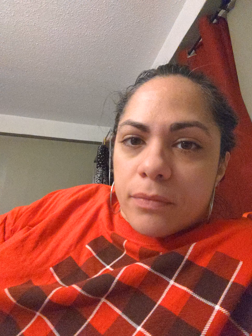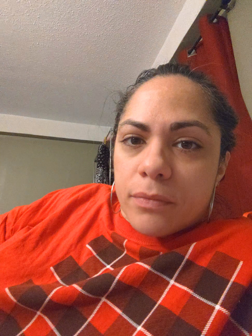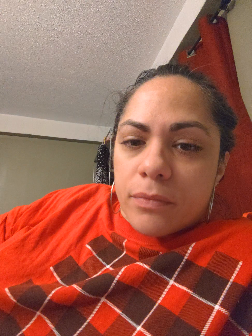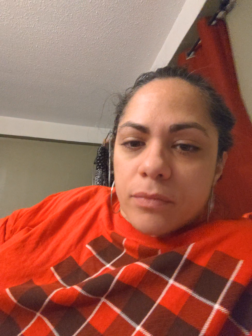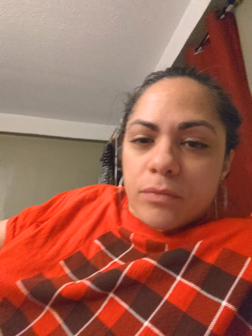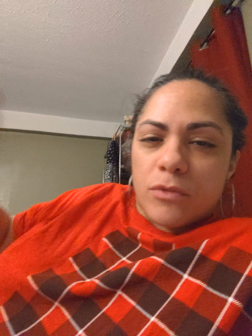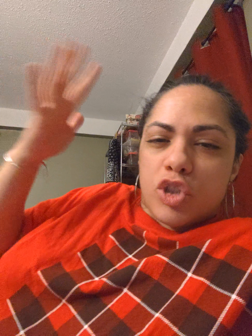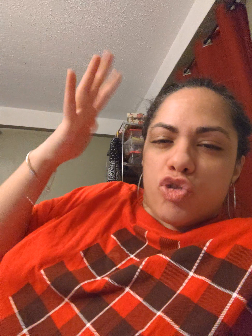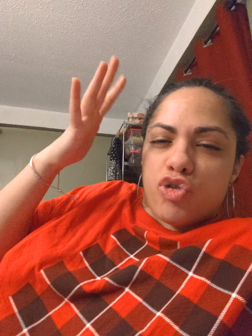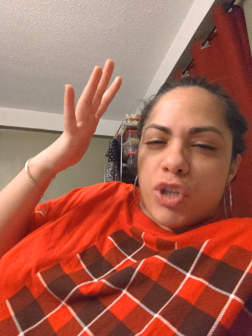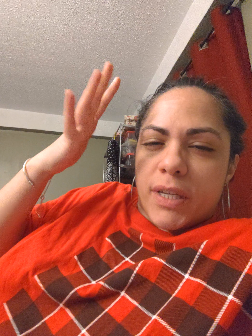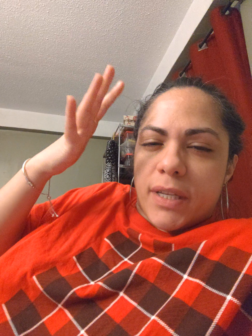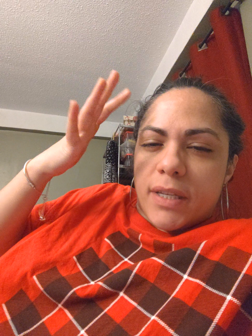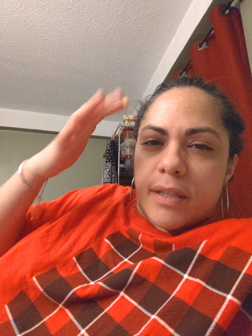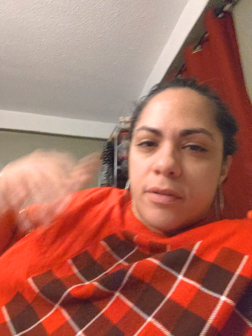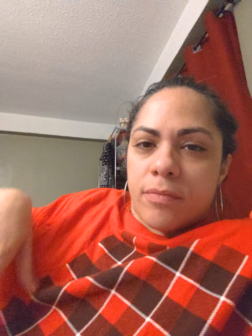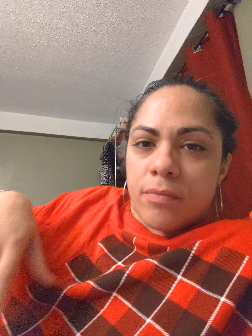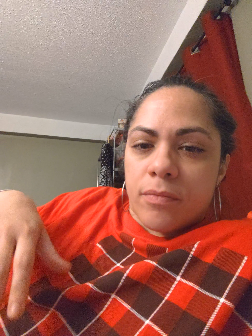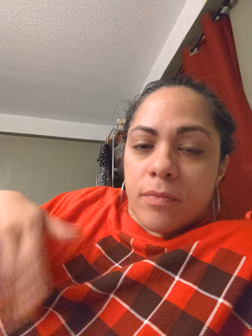tree